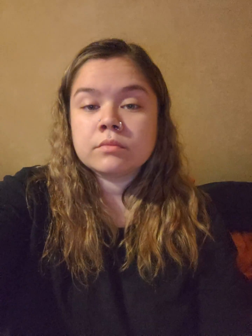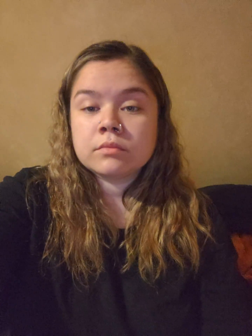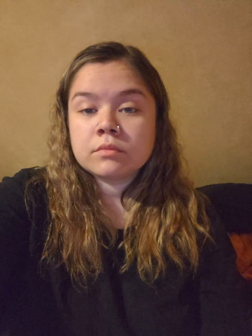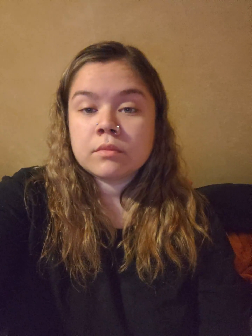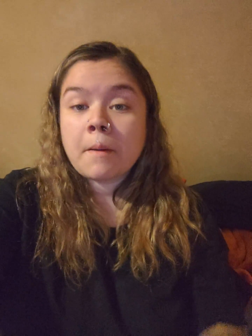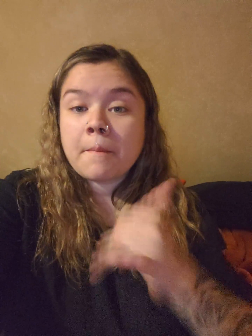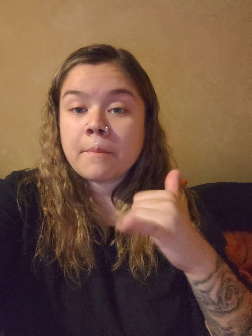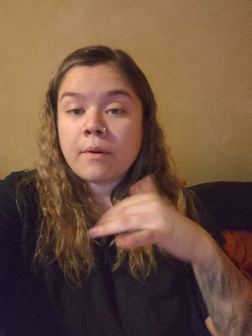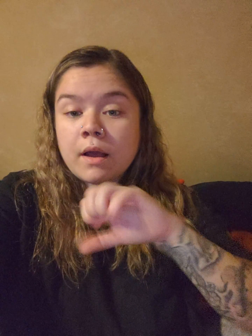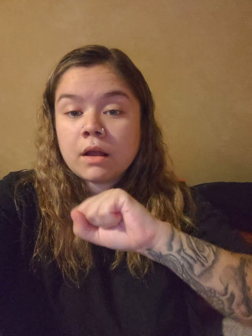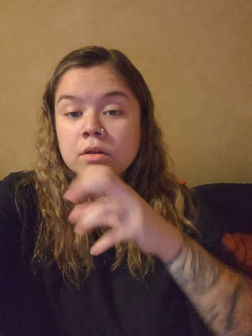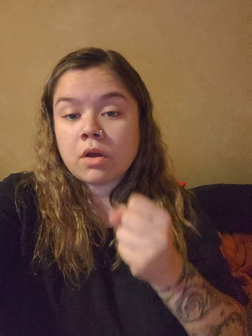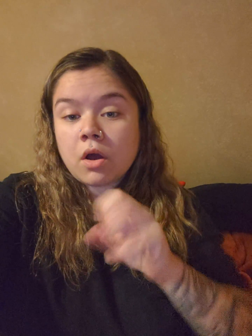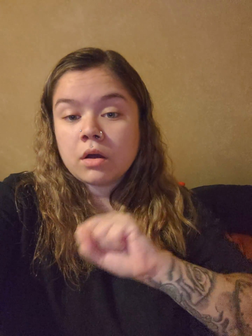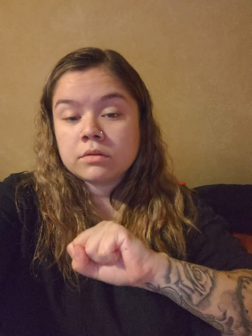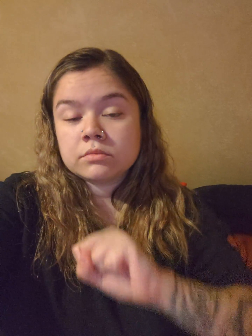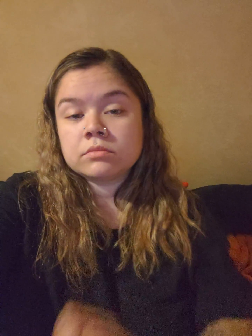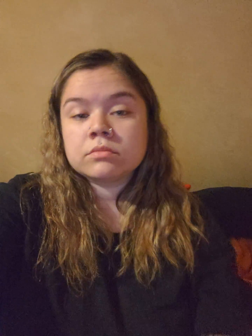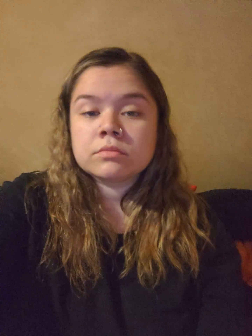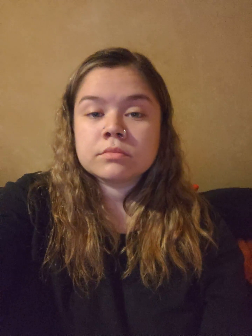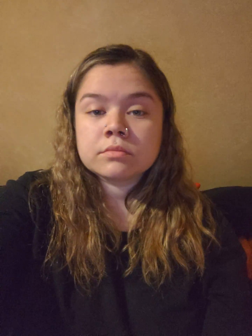play dough